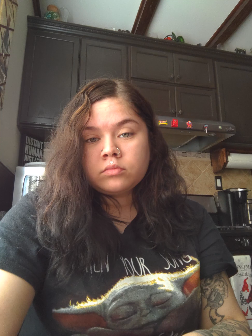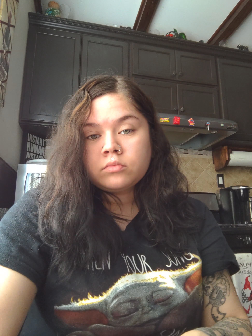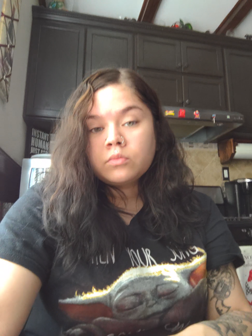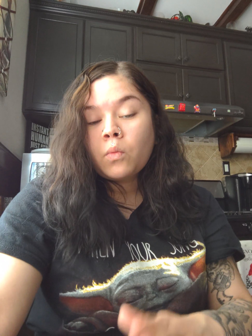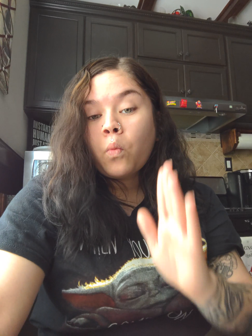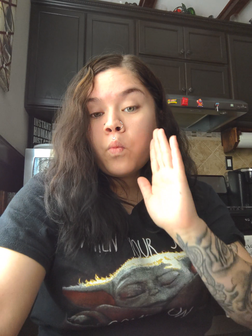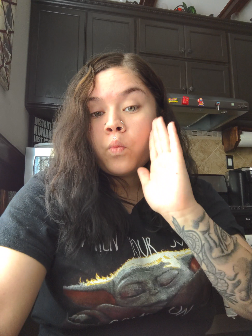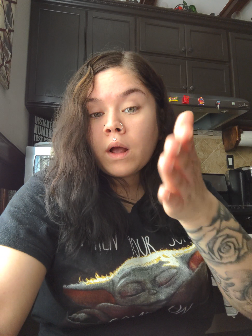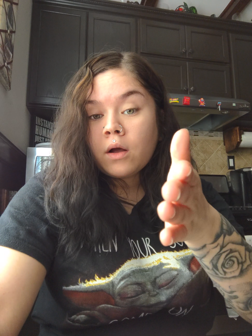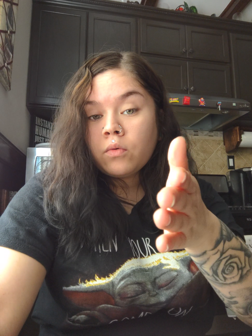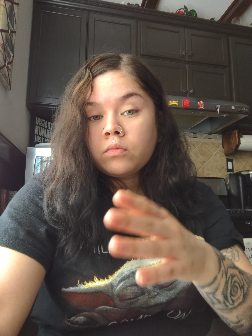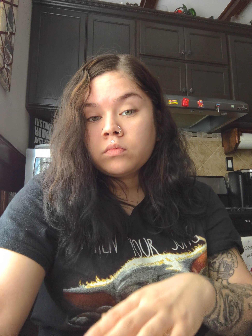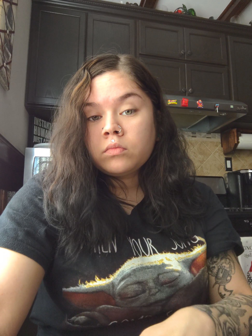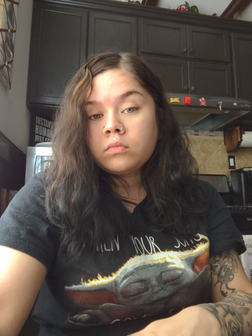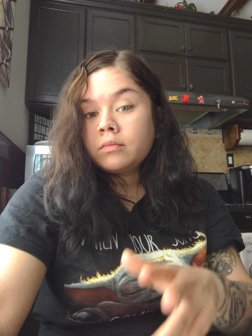will